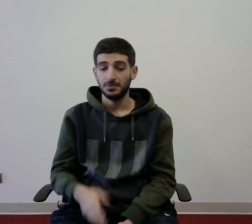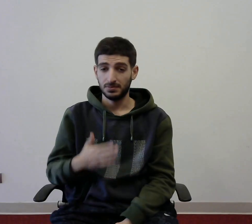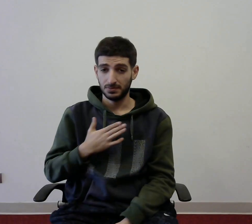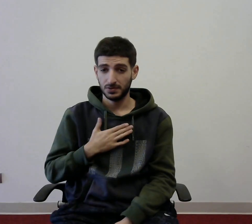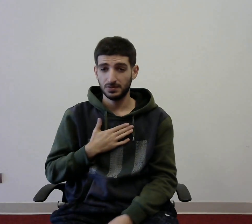mənim